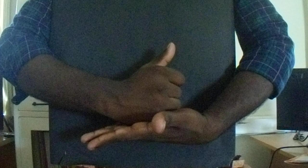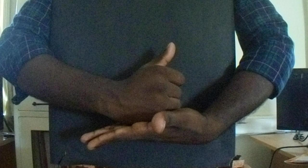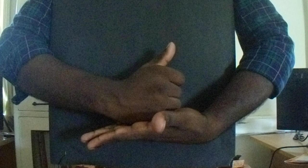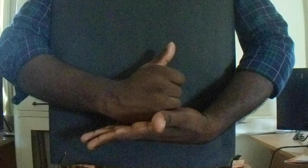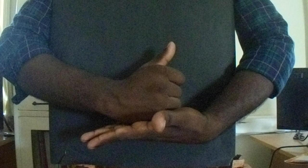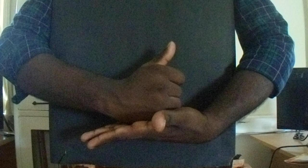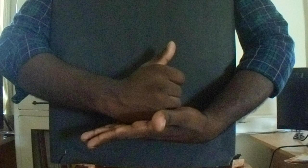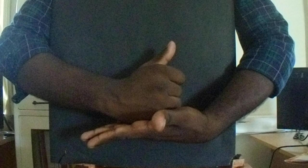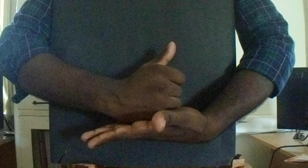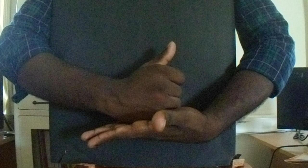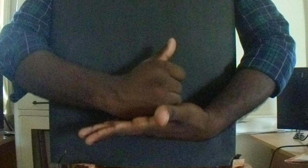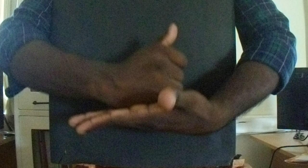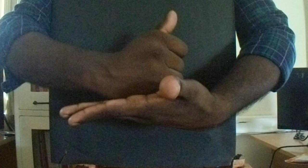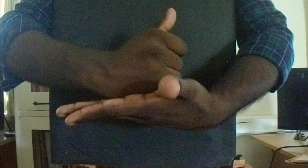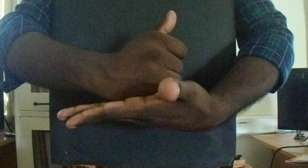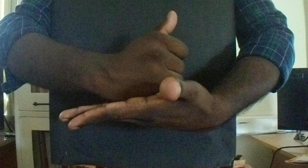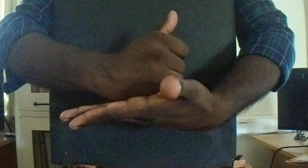help